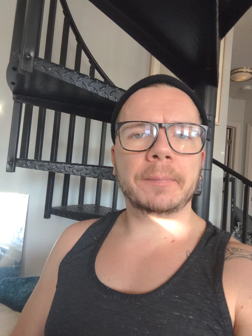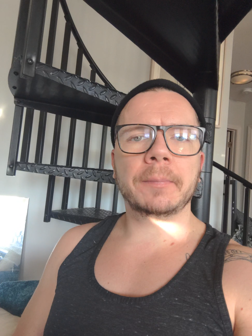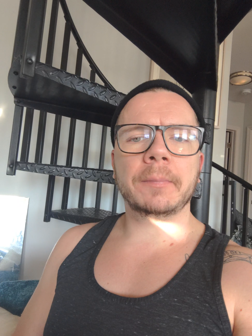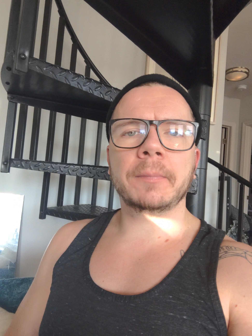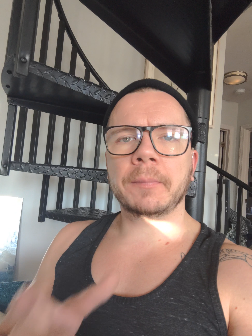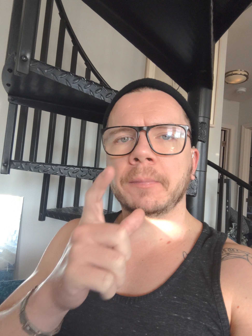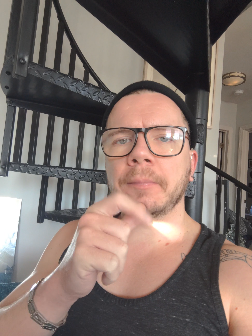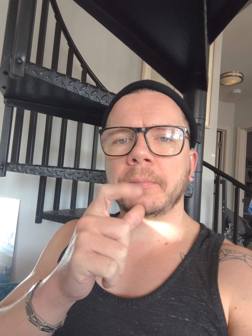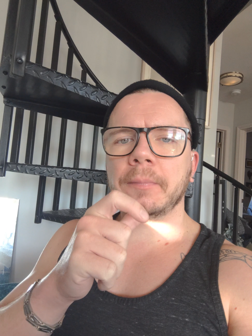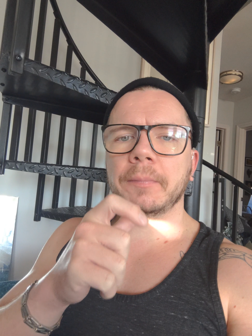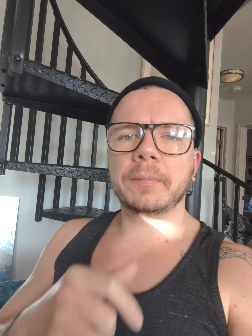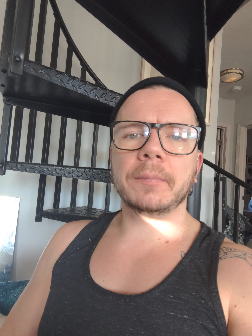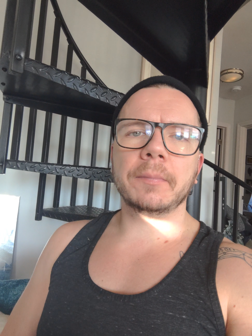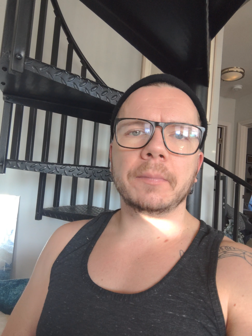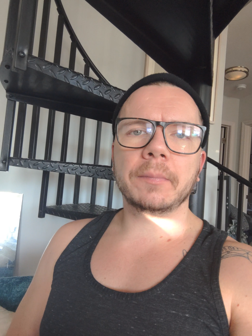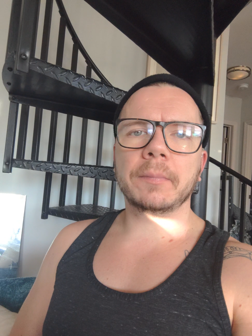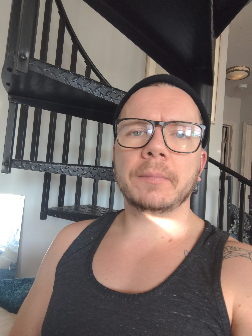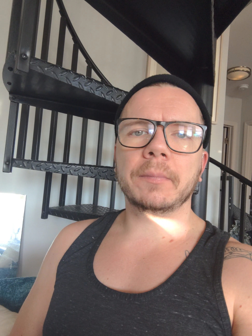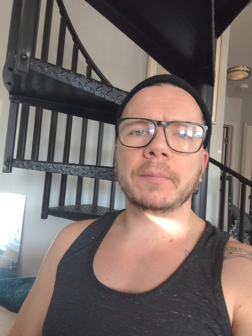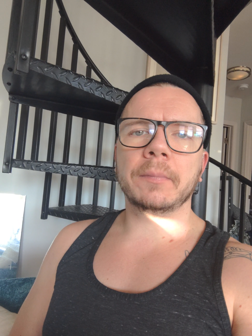who